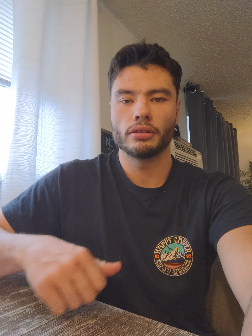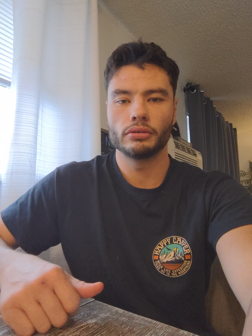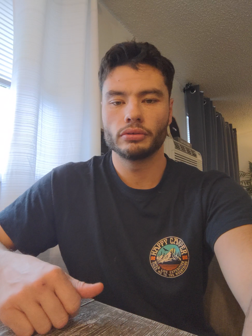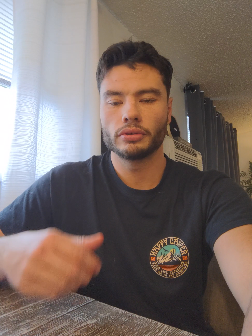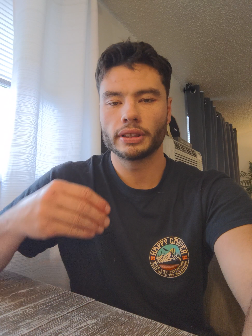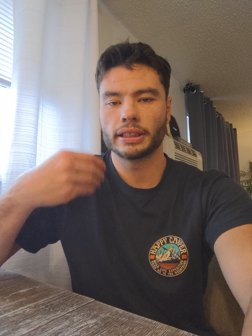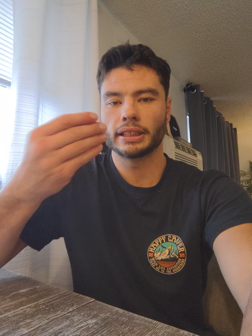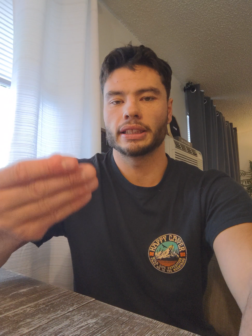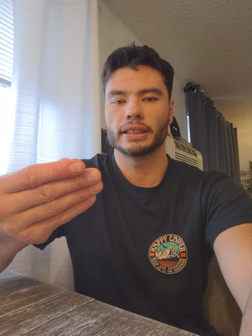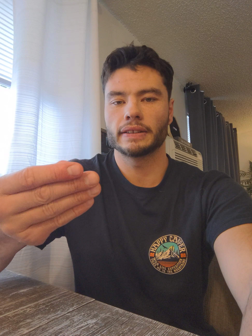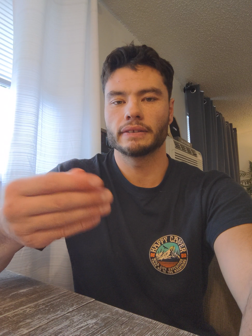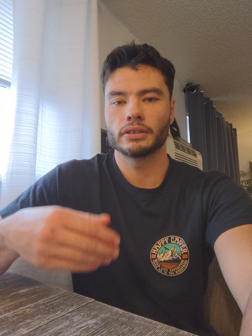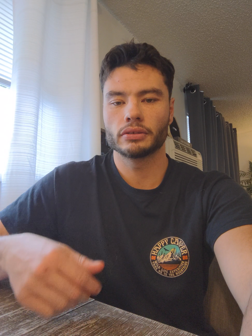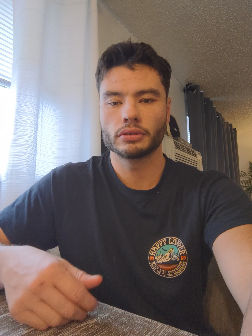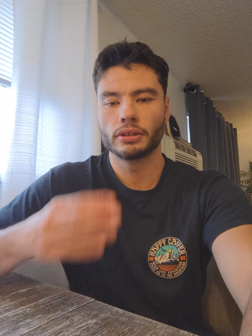give